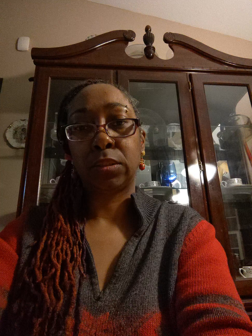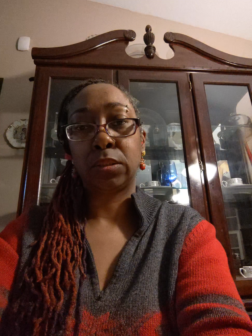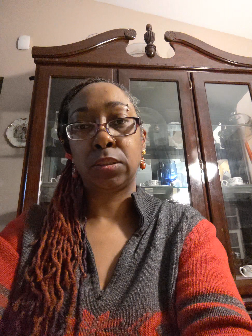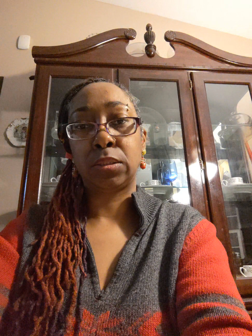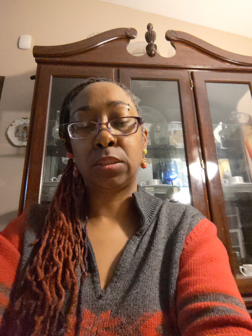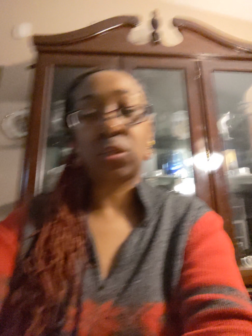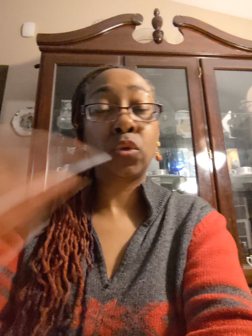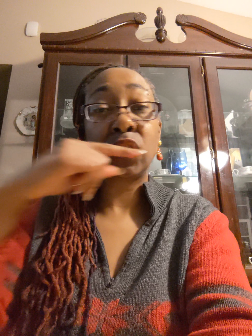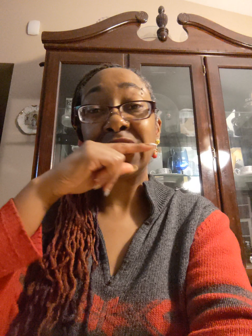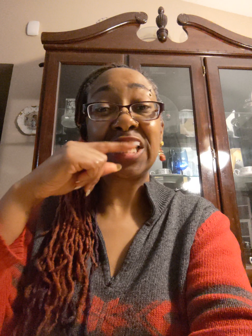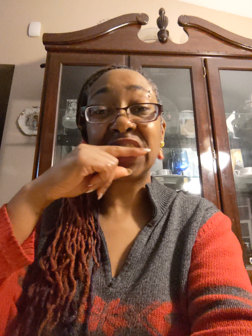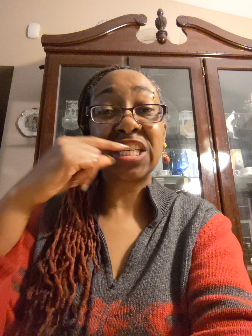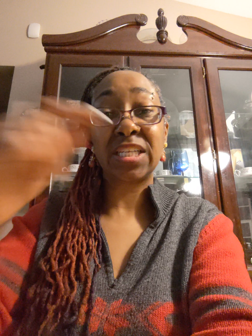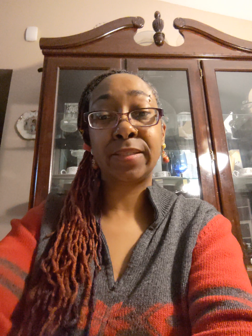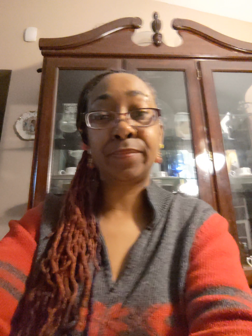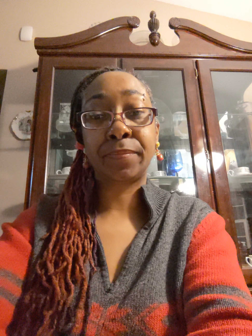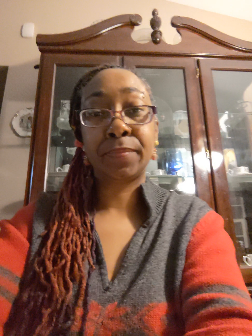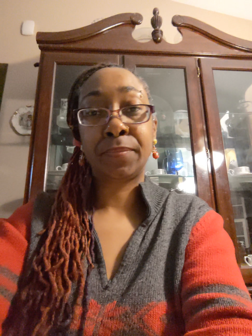toothbrush